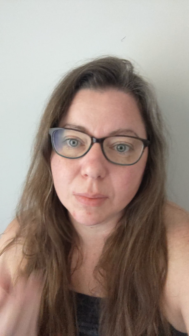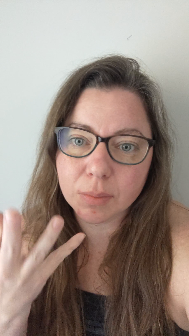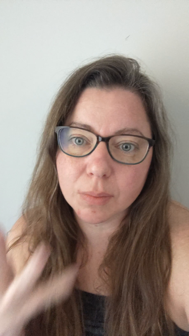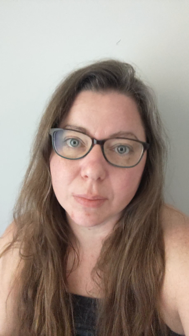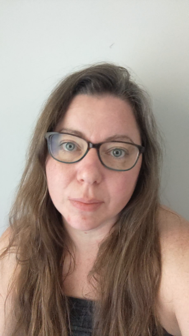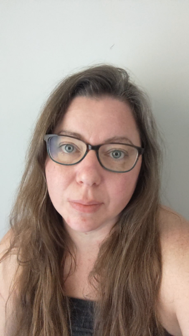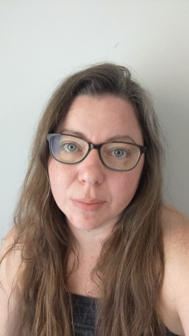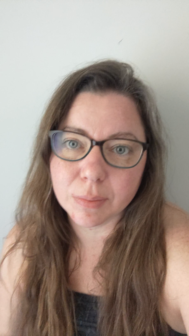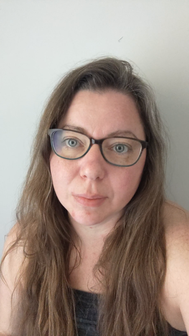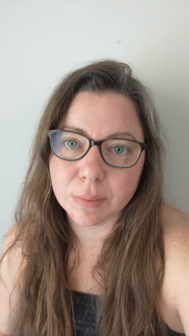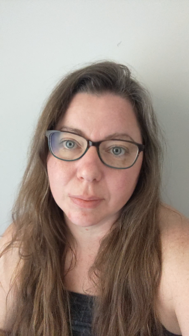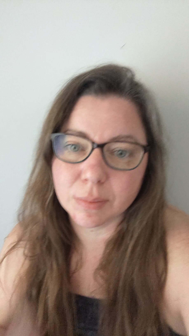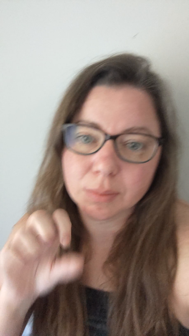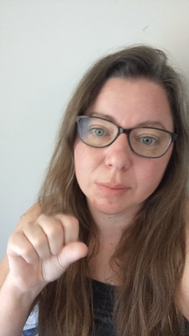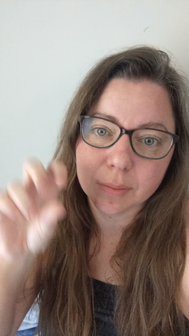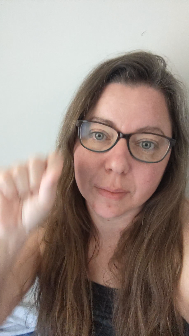ladder